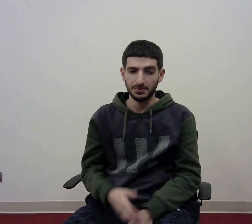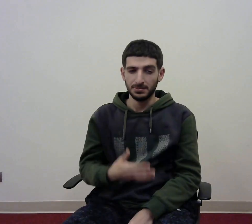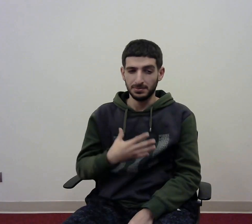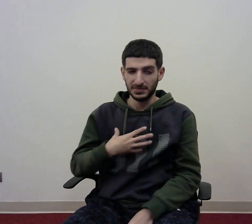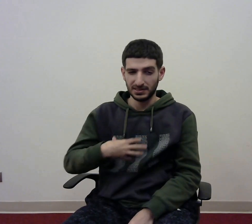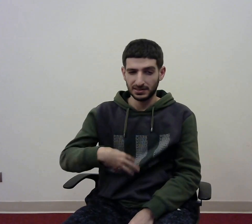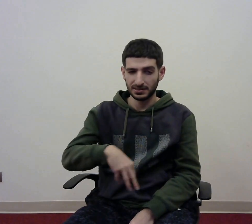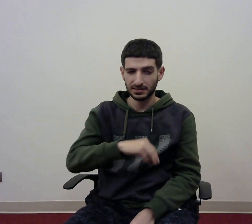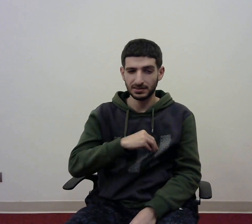biz